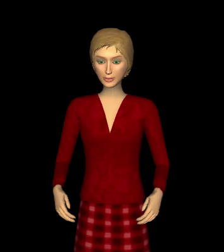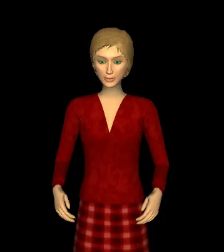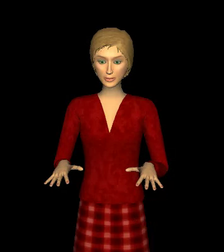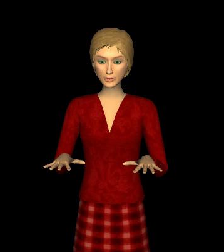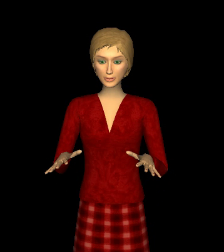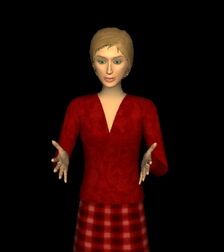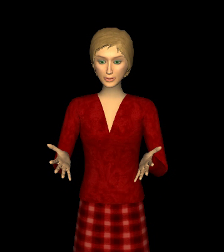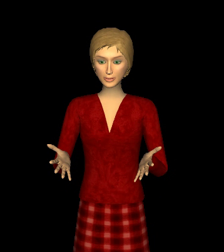كيف